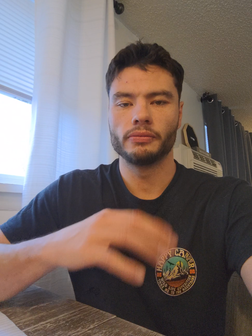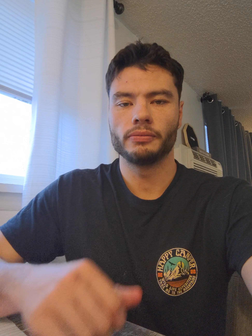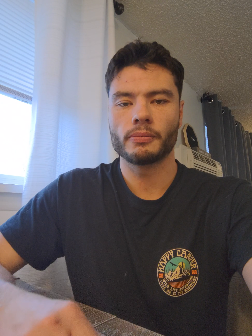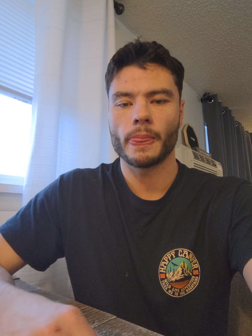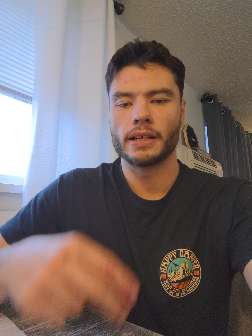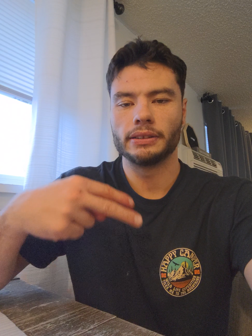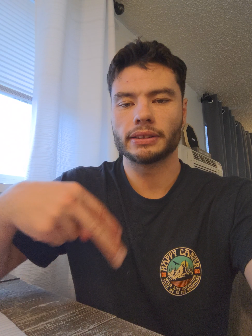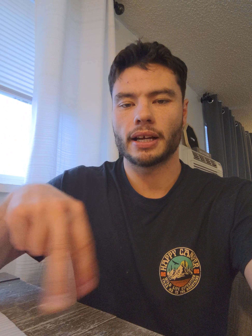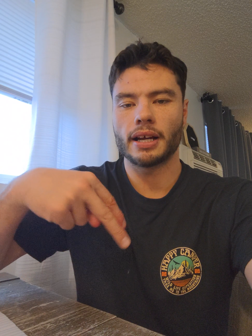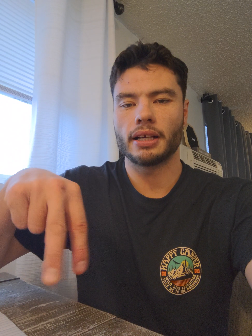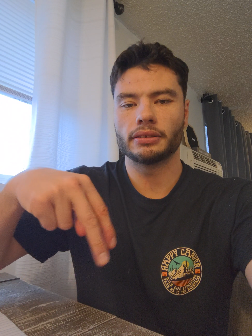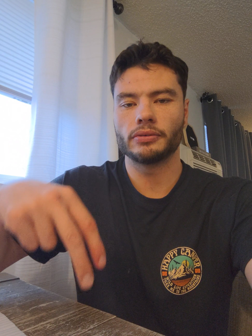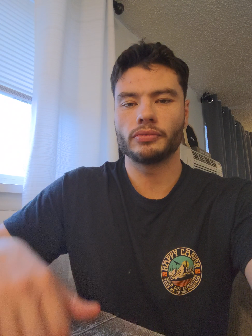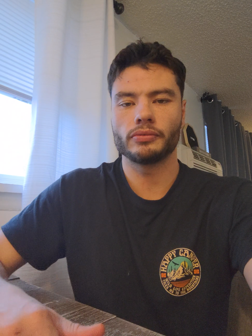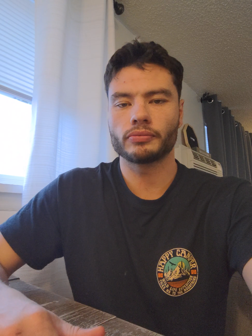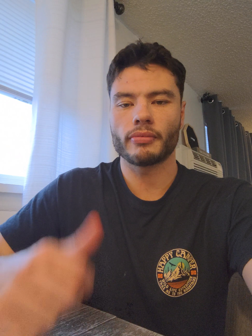dance